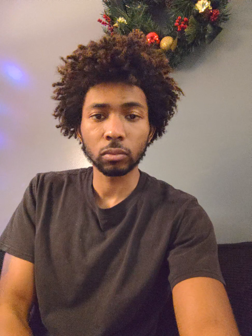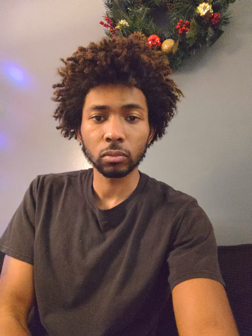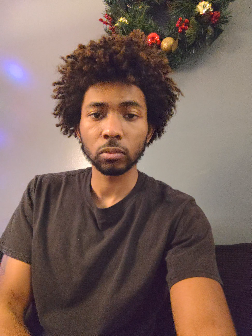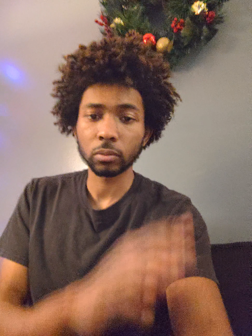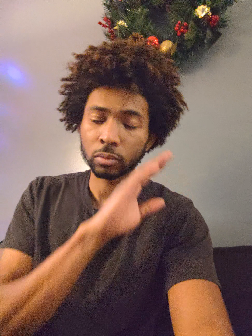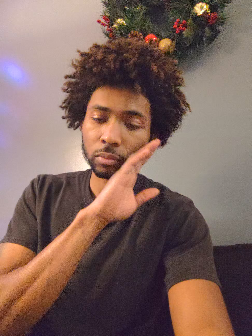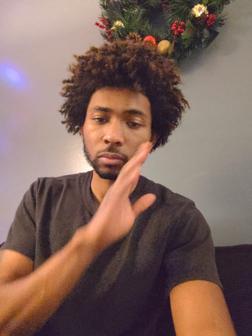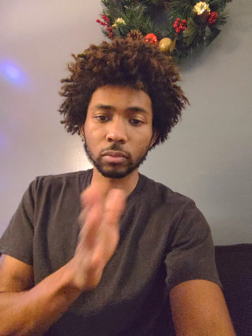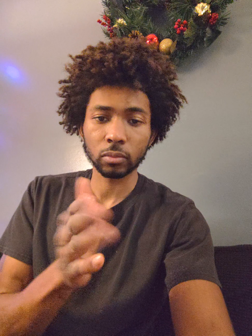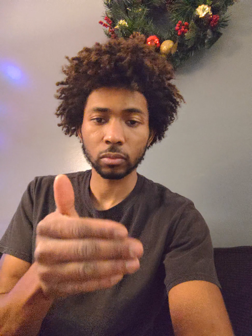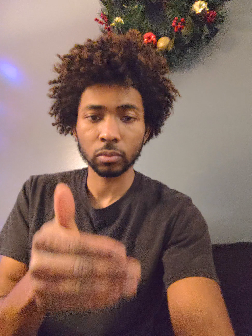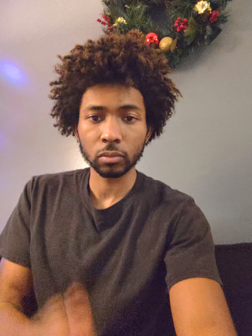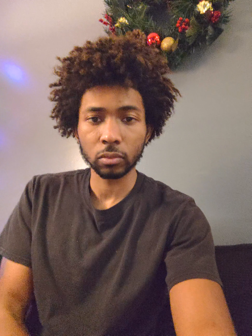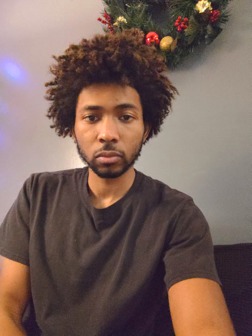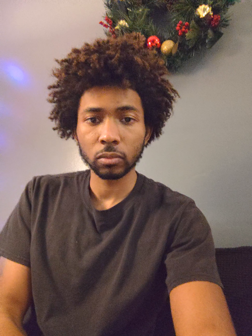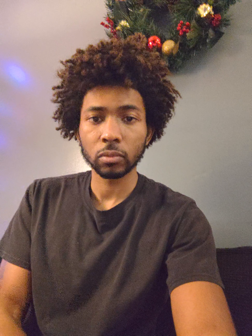bedroom